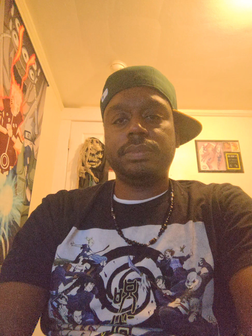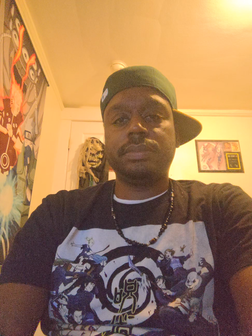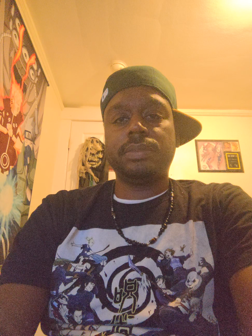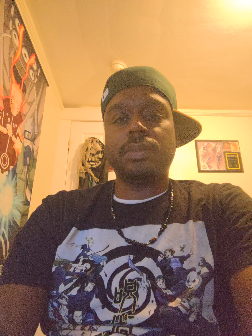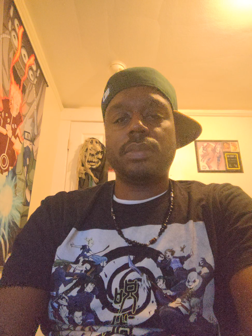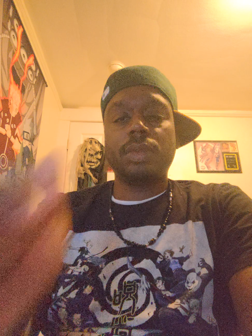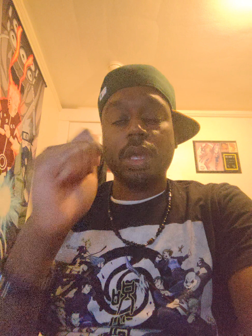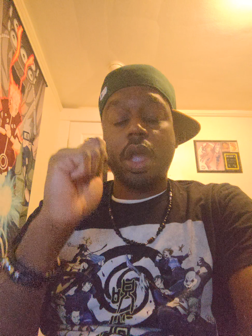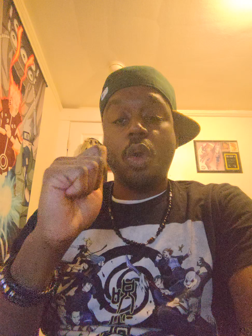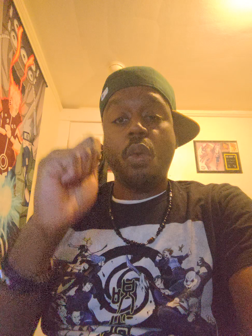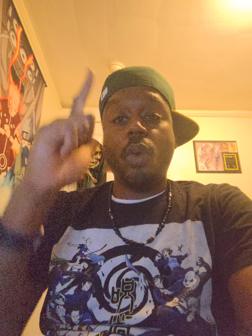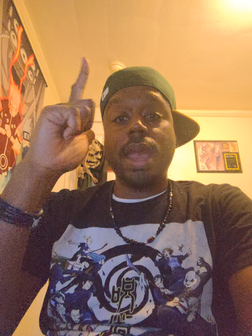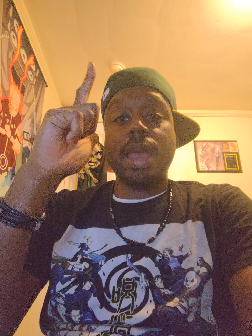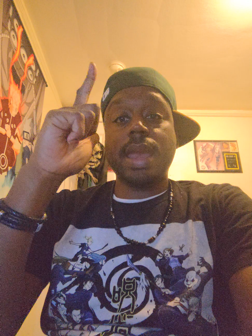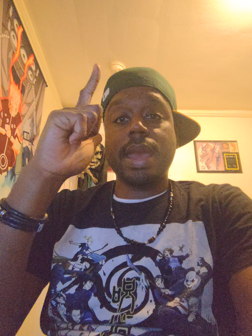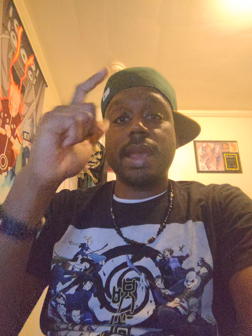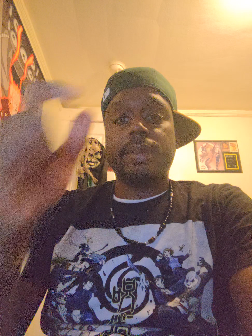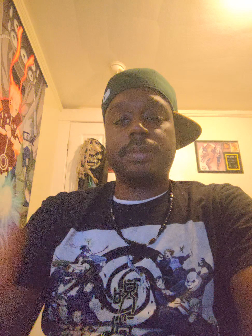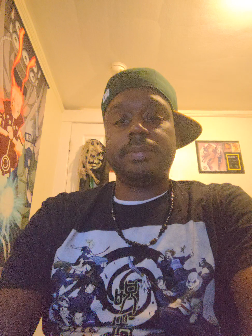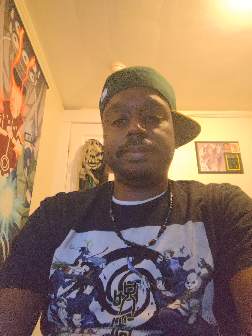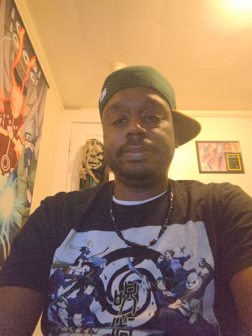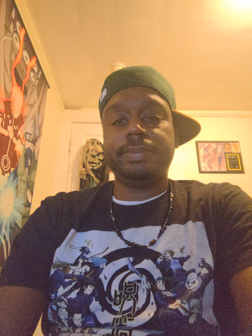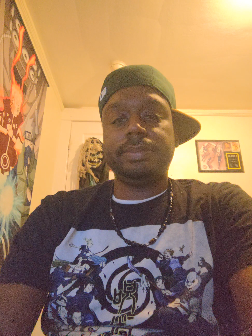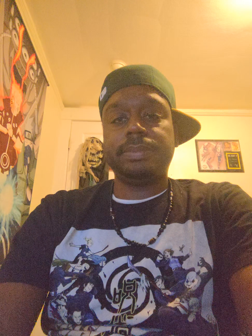awake